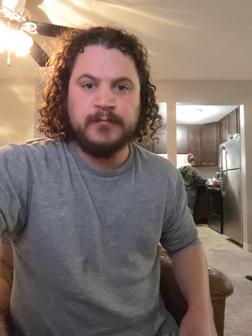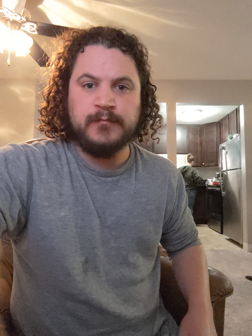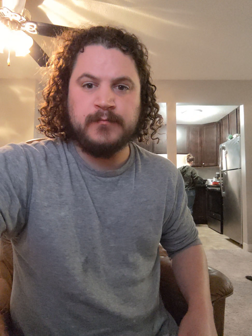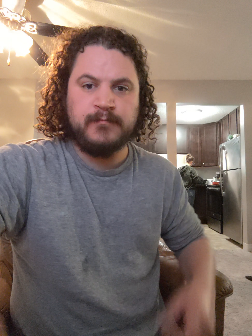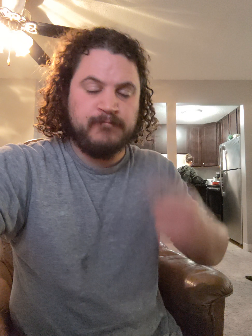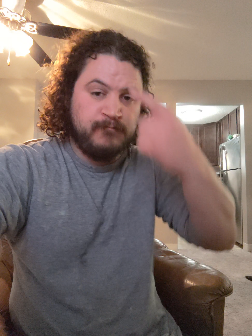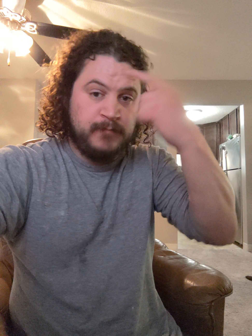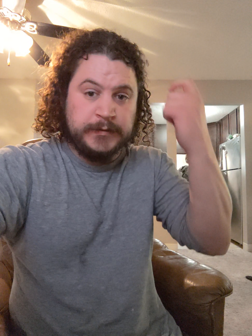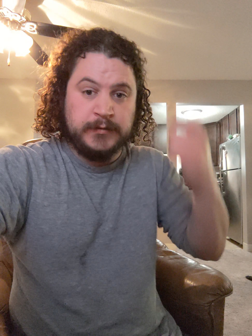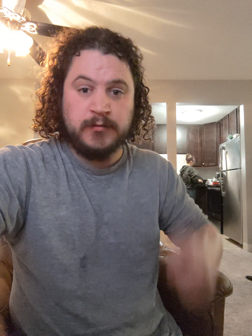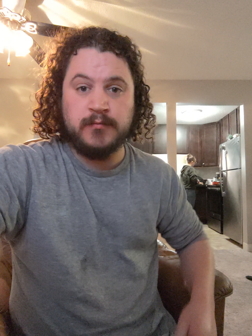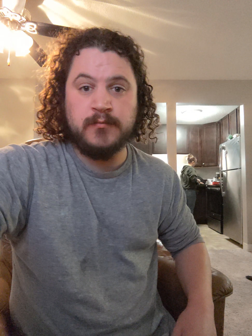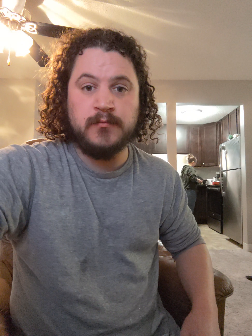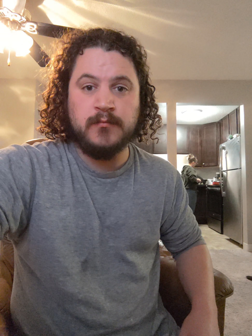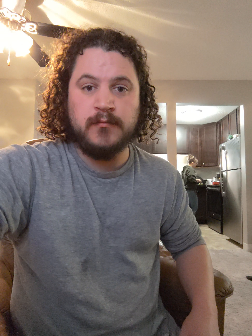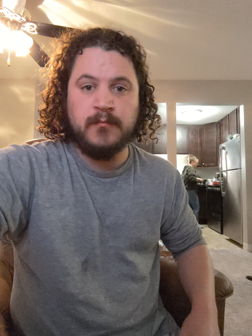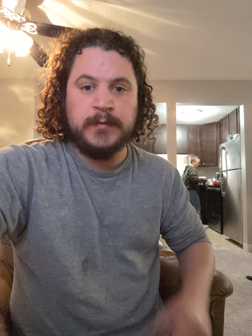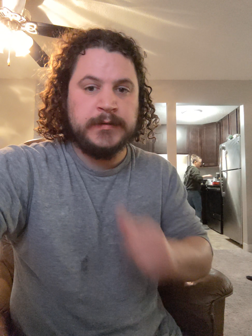because